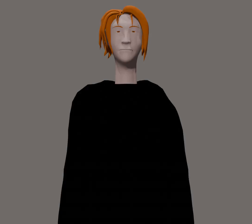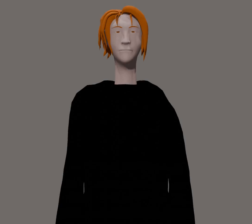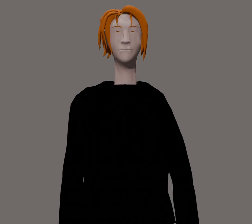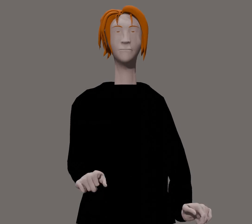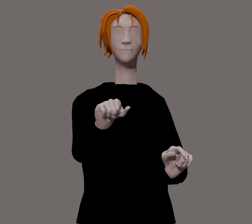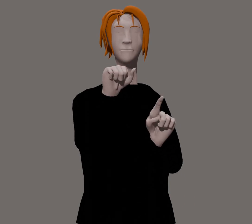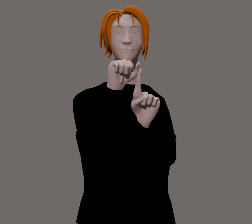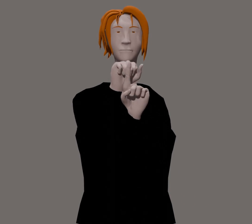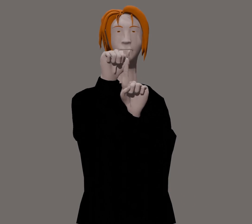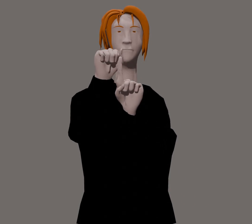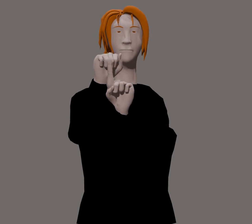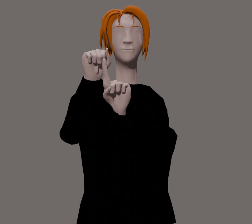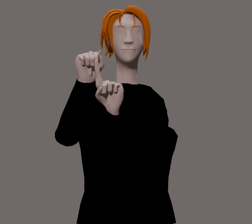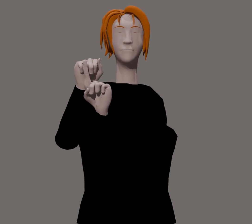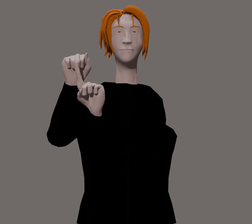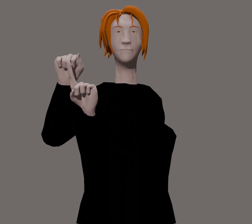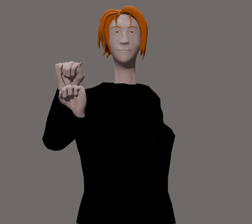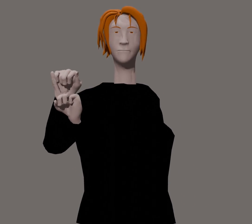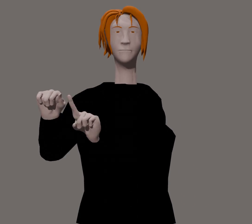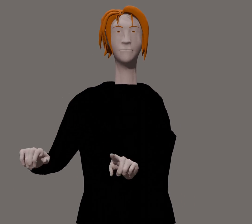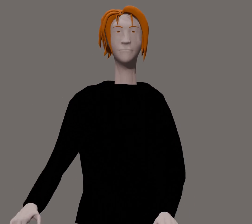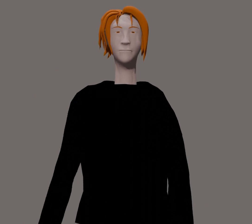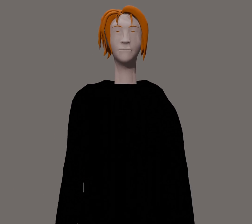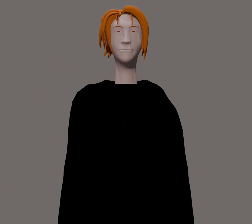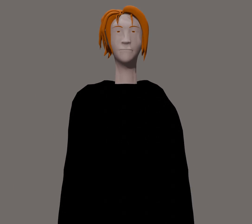Con Artist